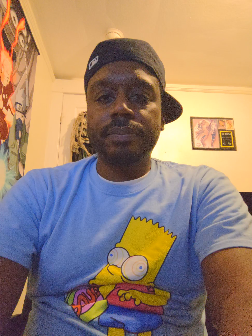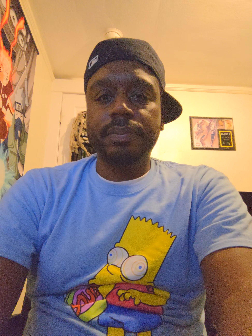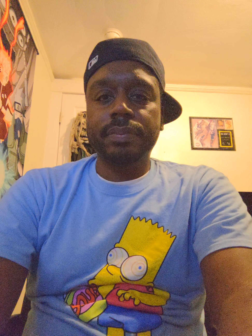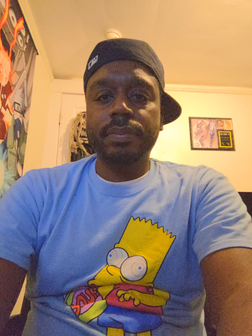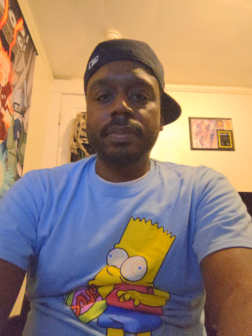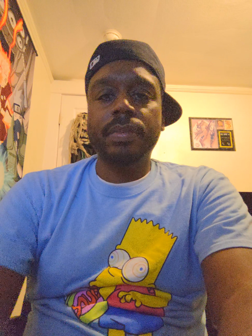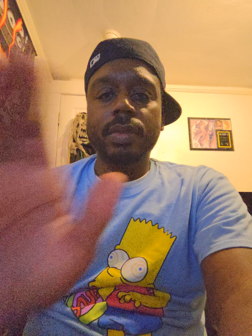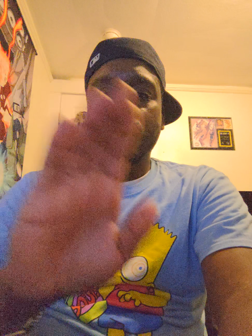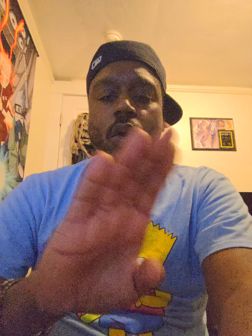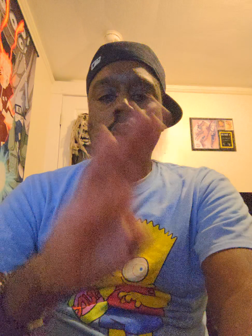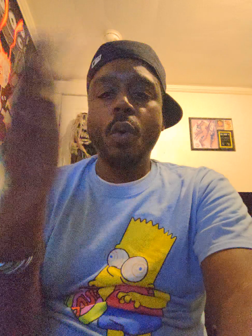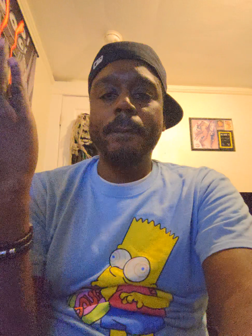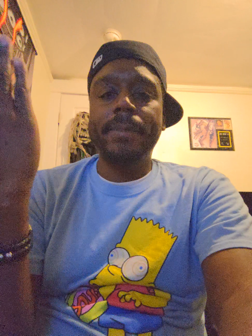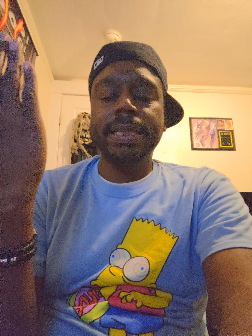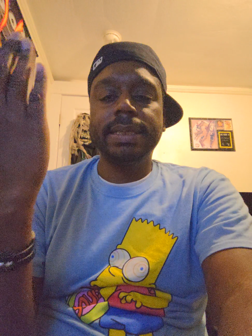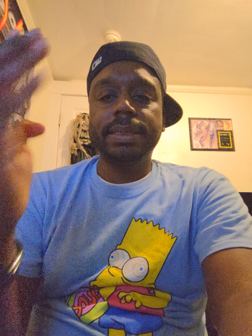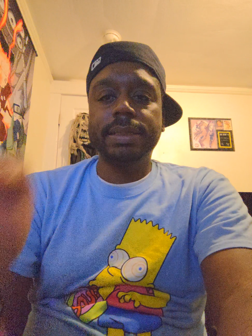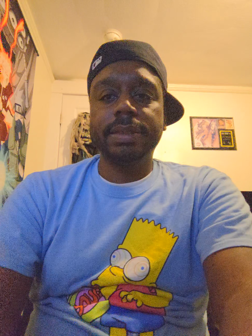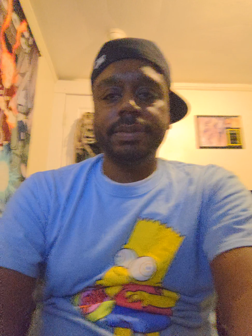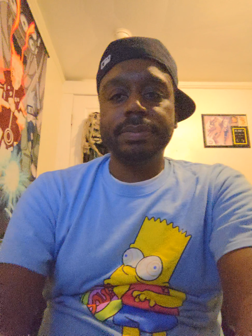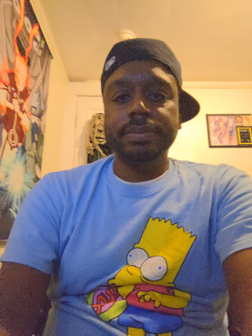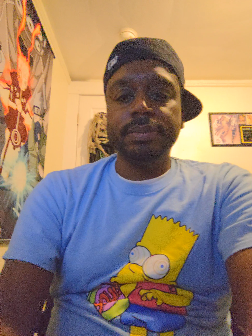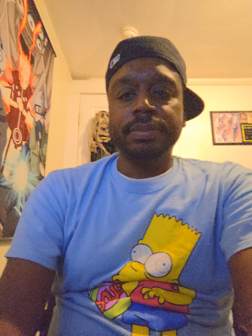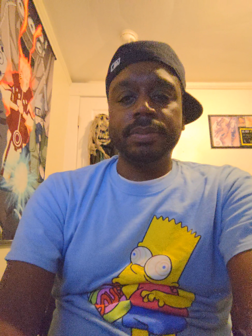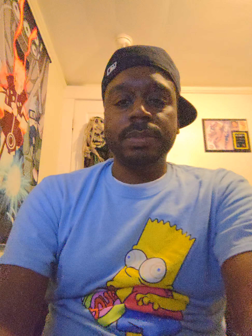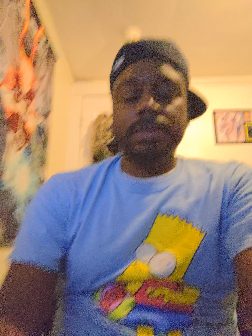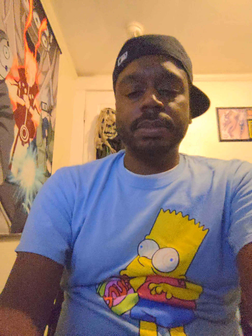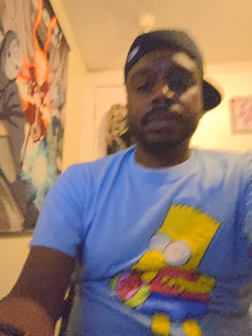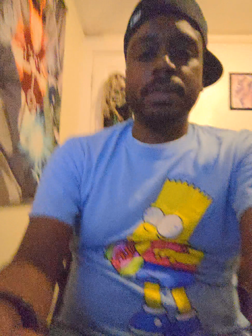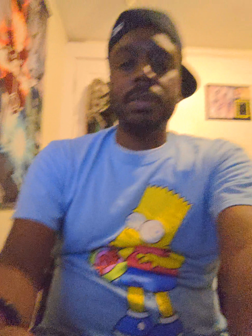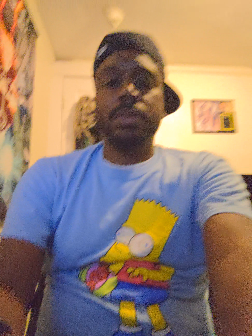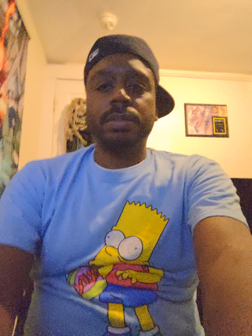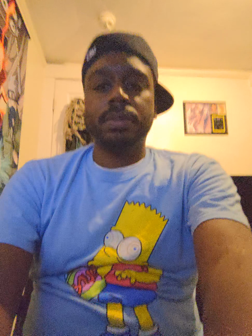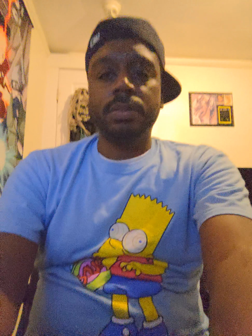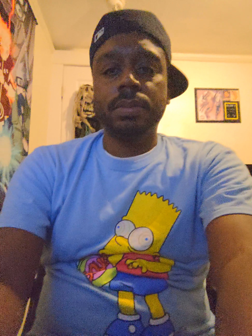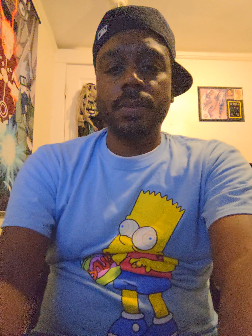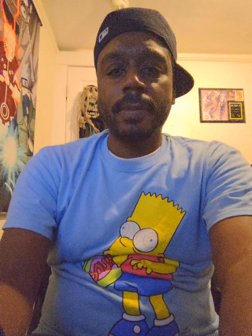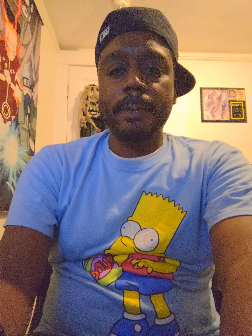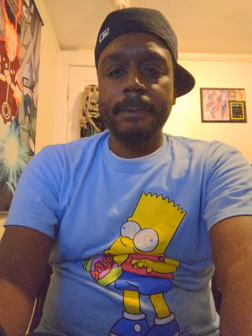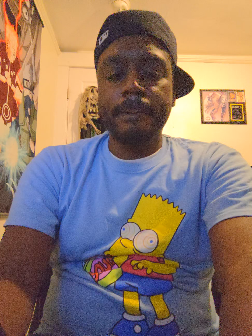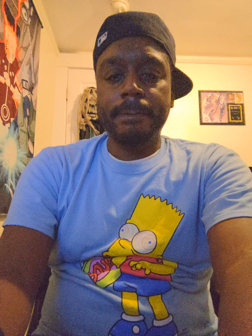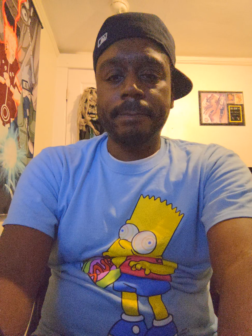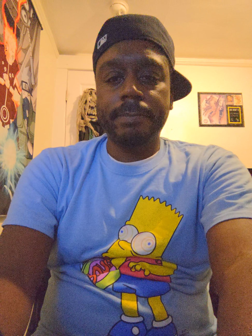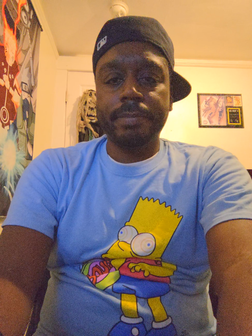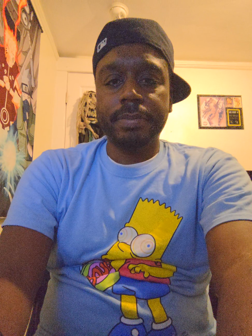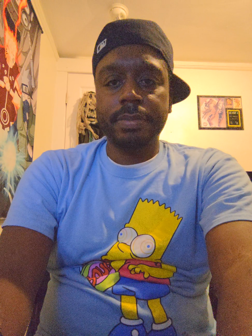open